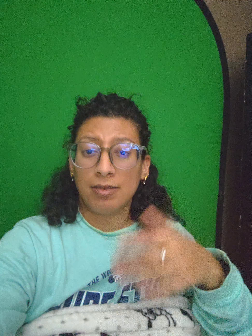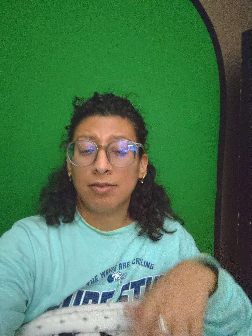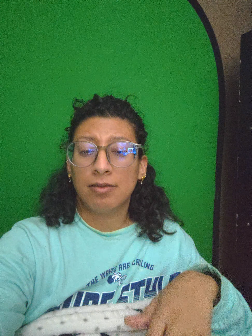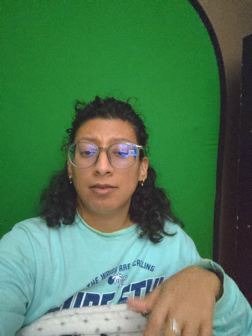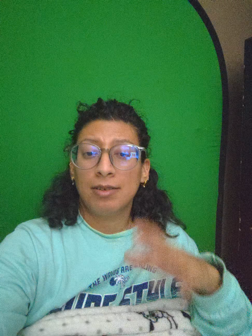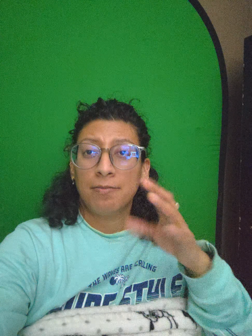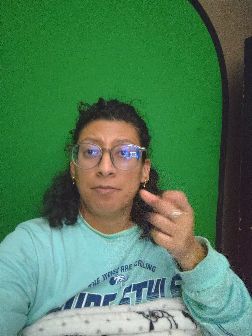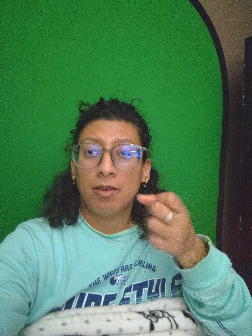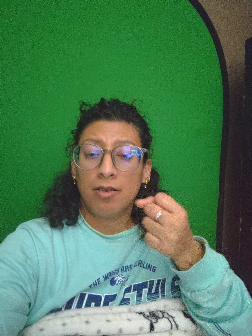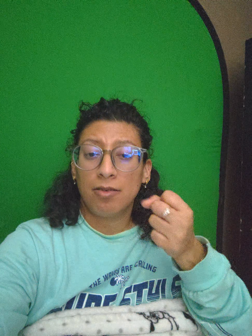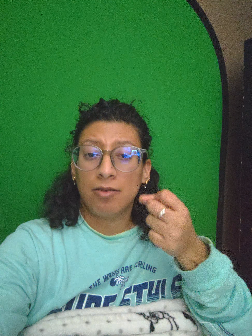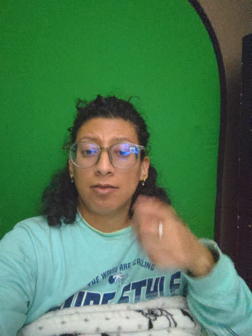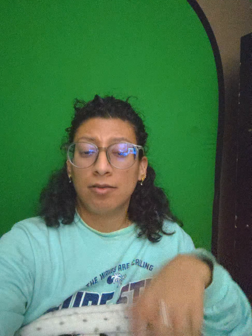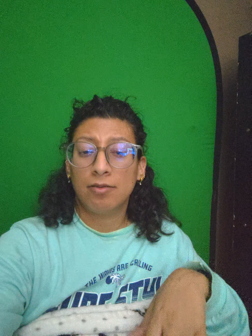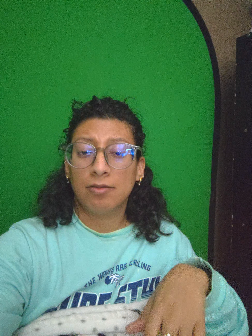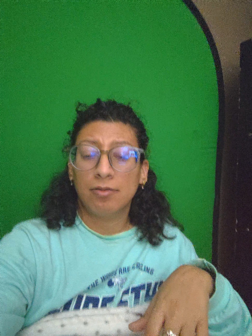milk